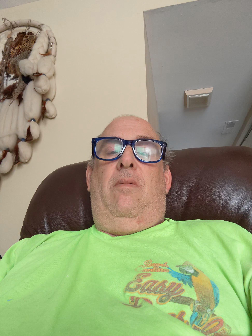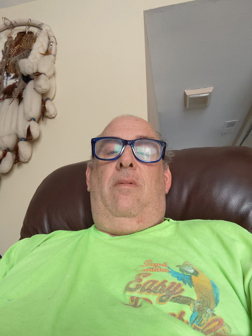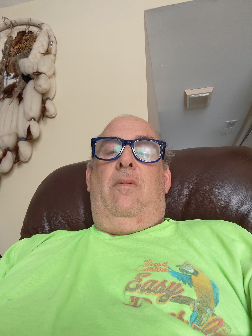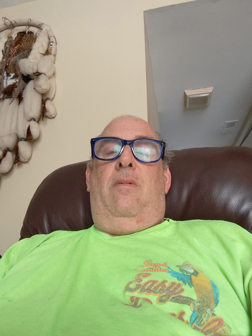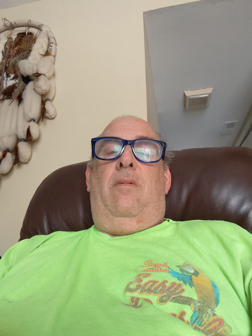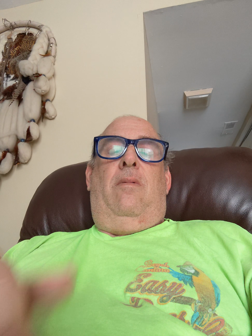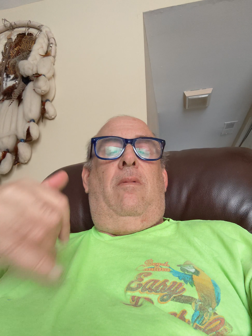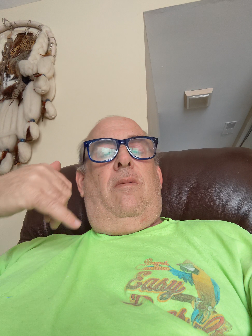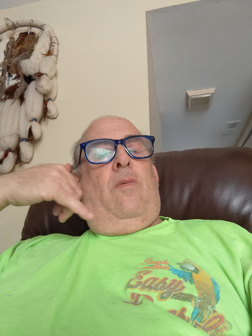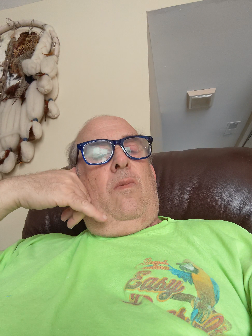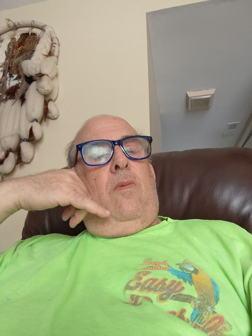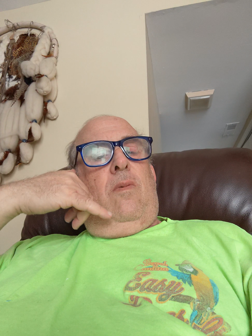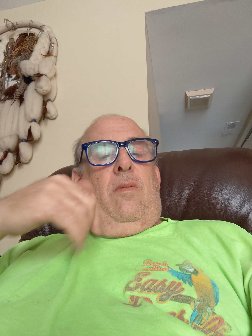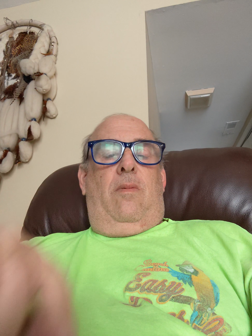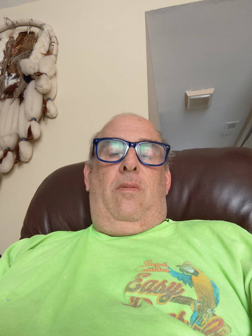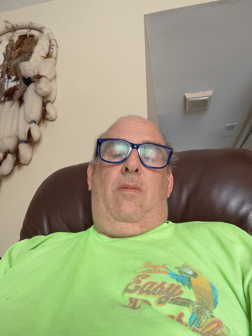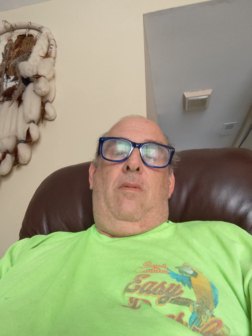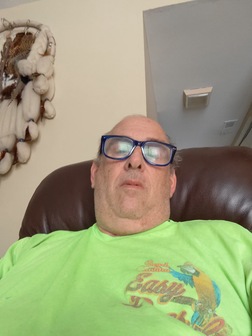call on the phone